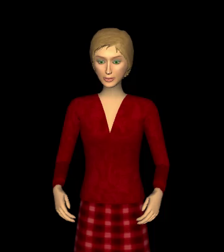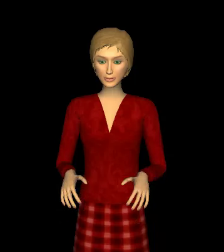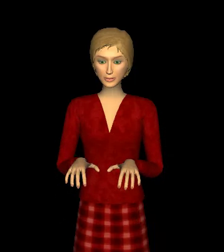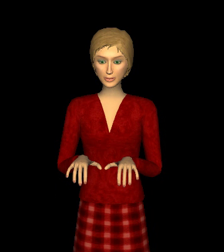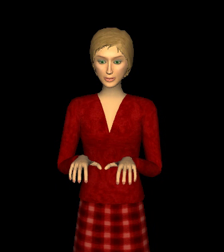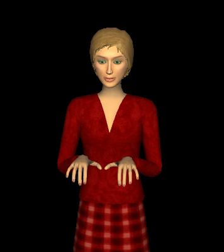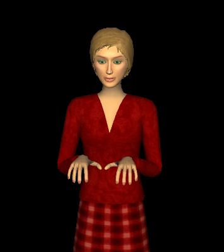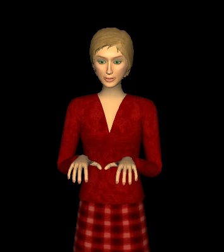يكتب على الآلة الكاتبة